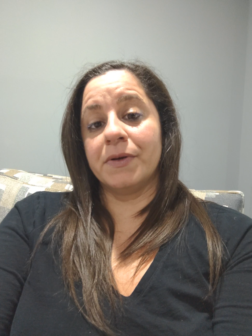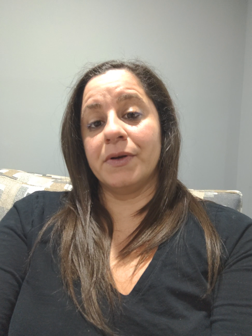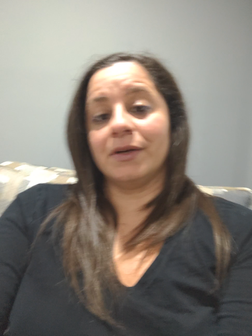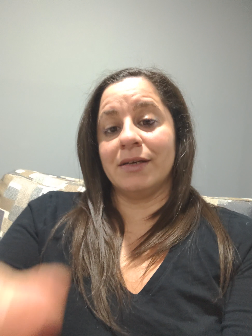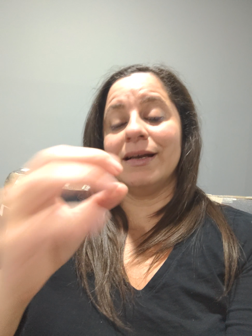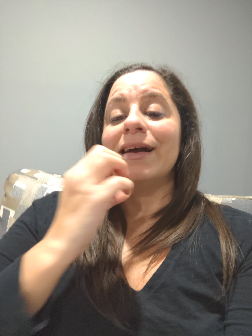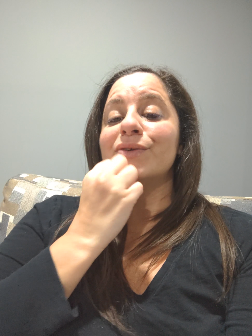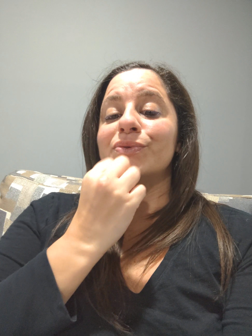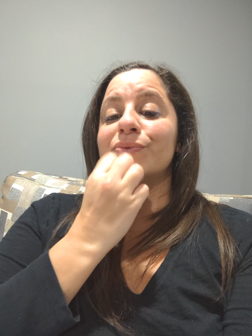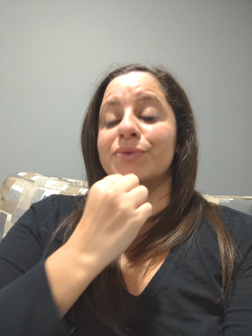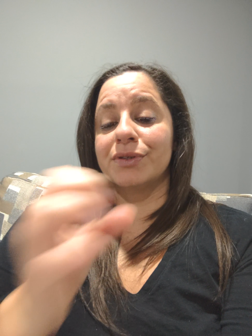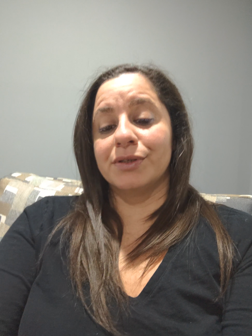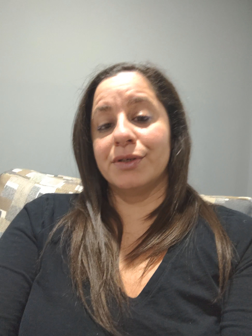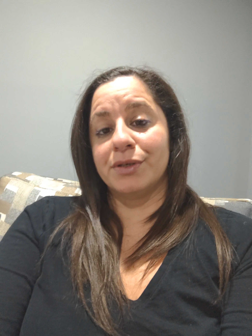underwear